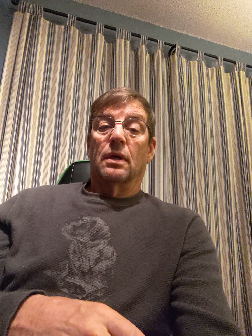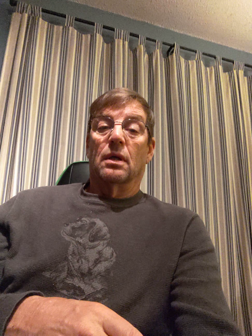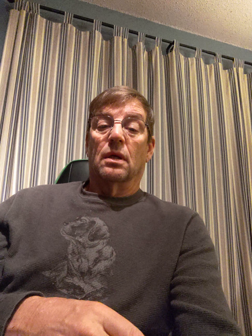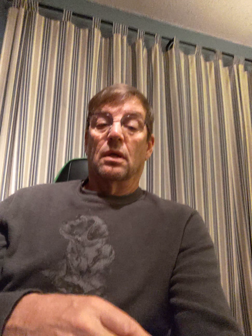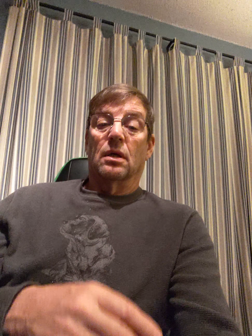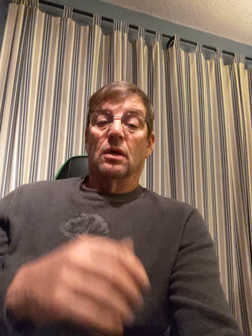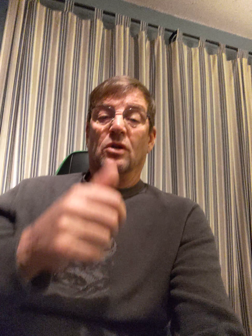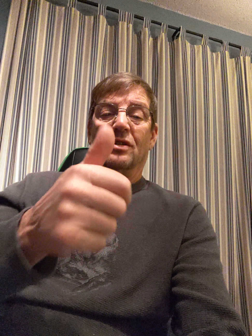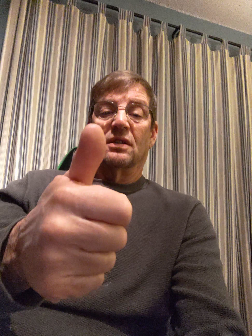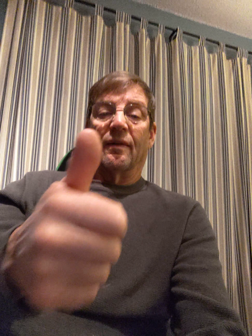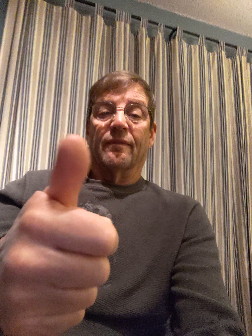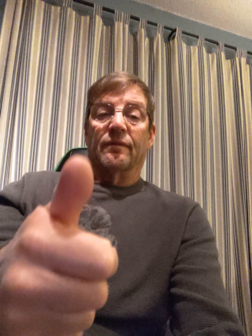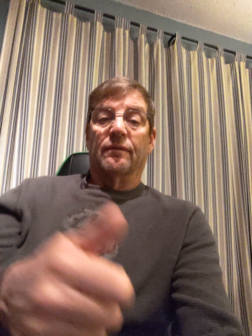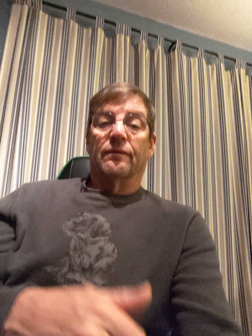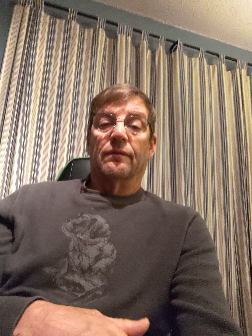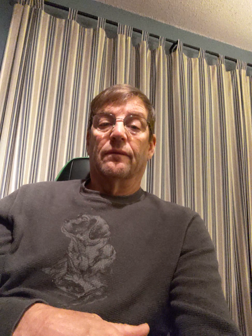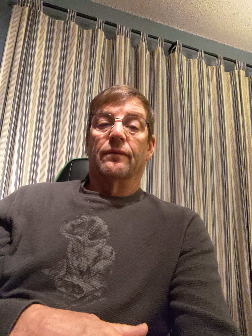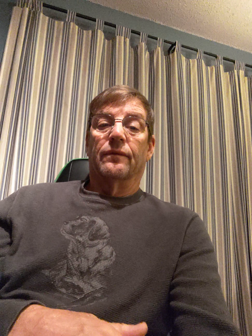yourself